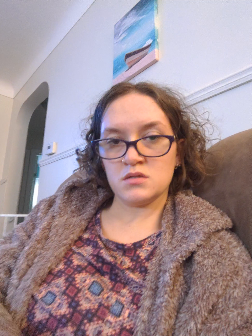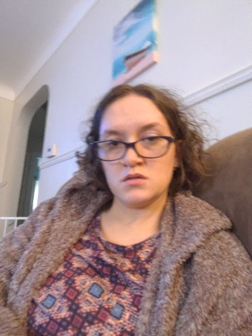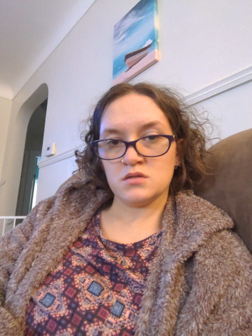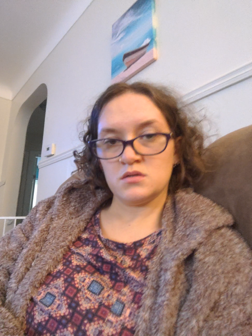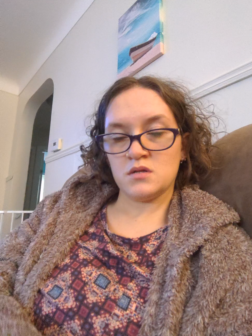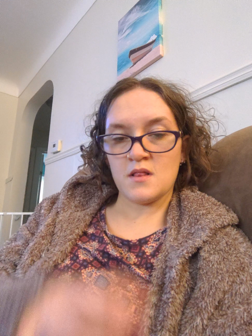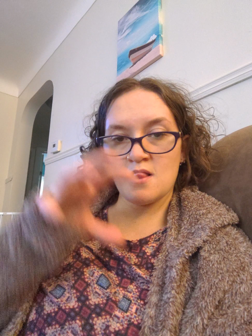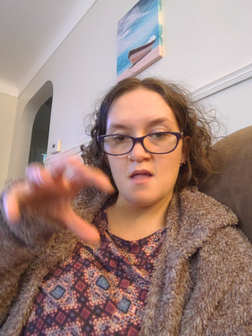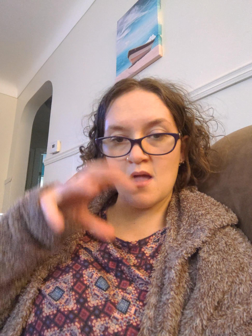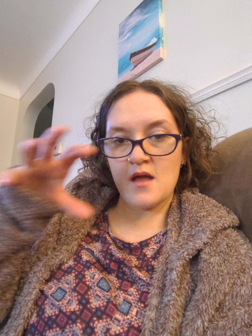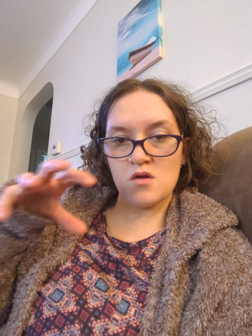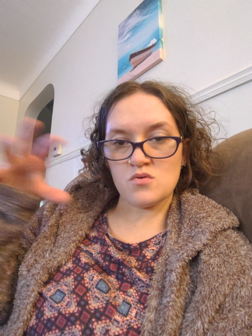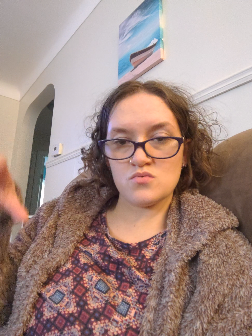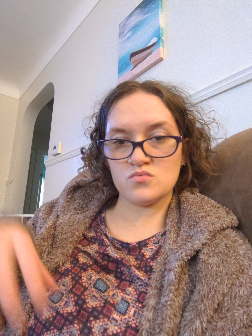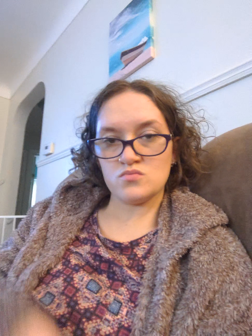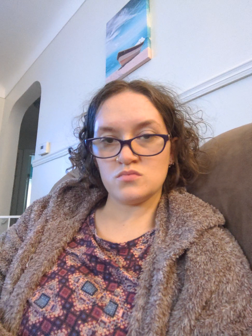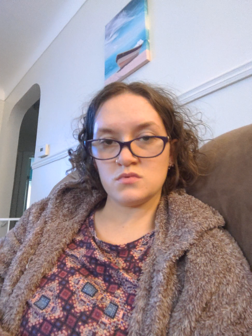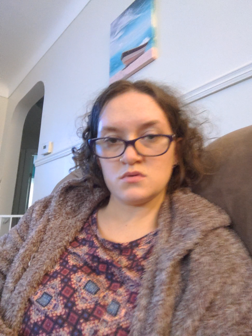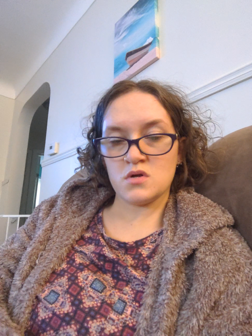cloud